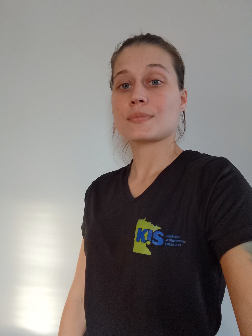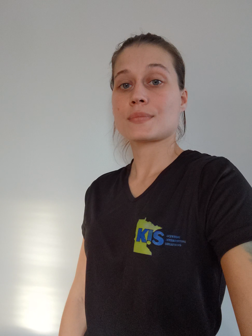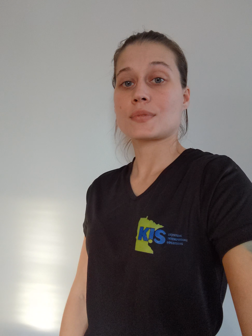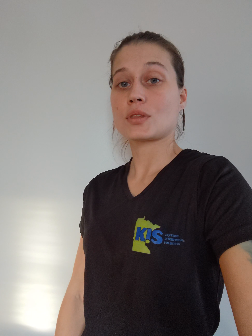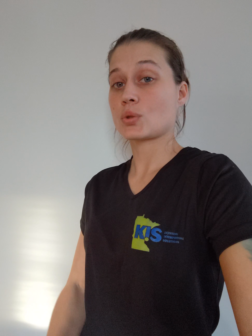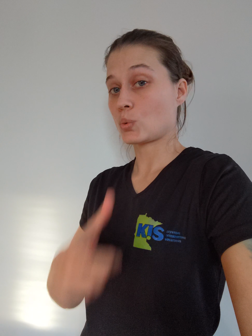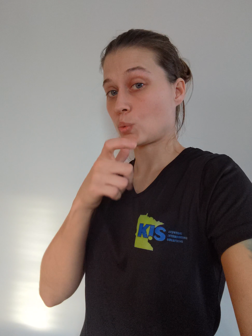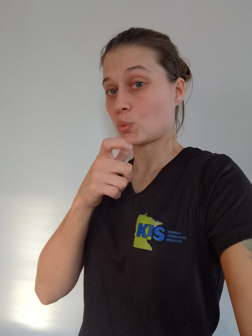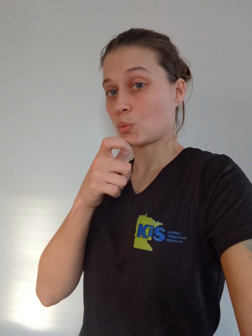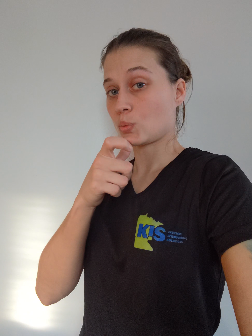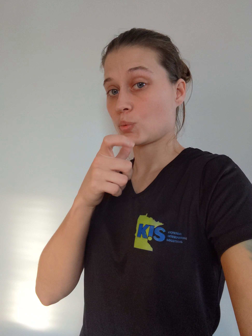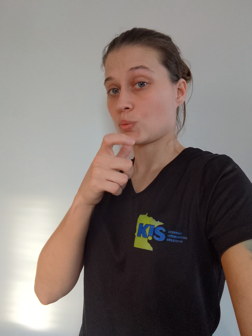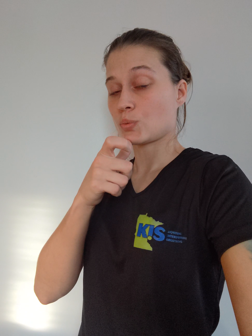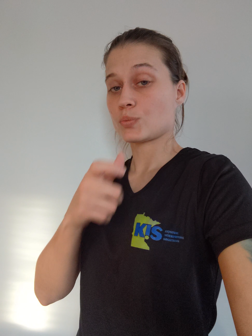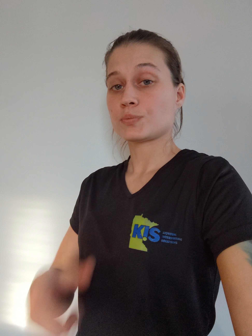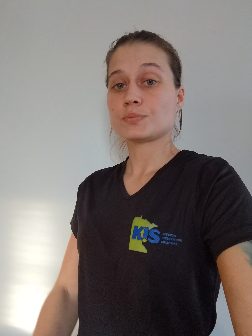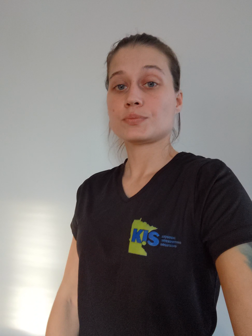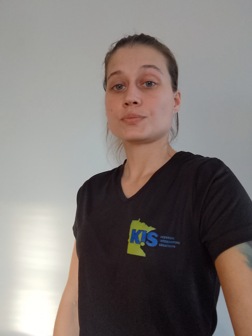who